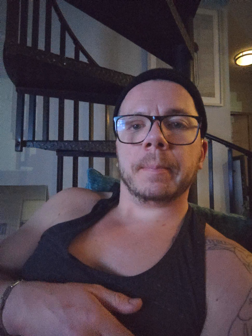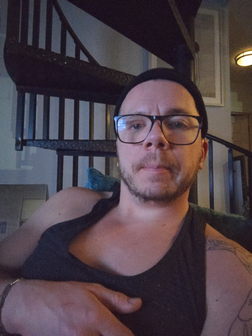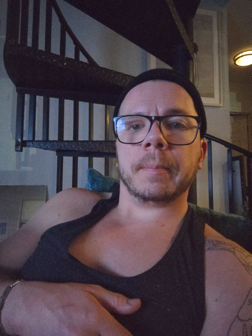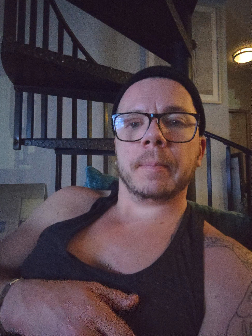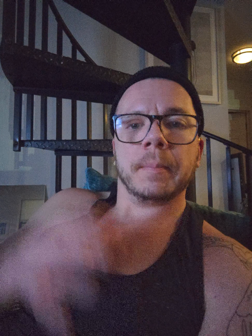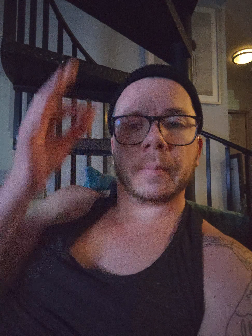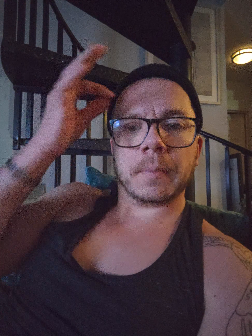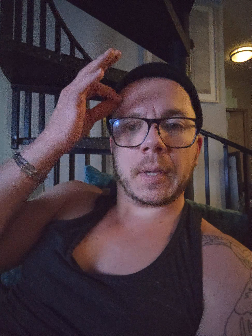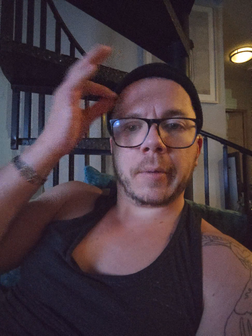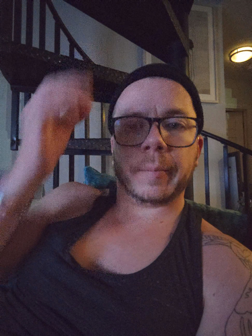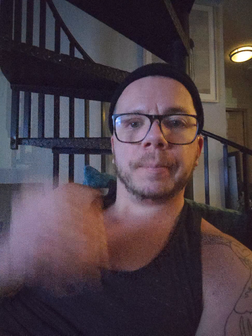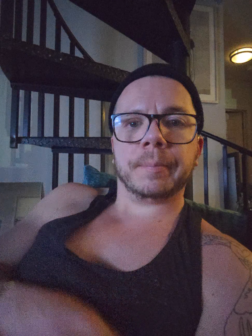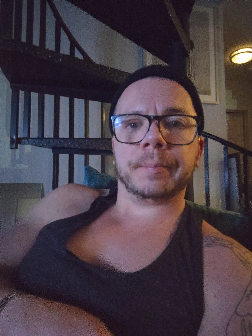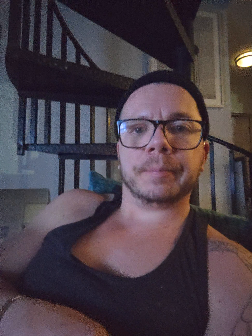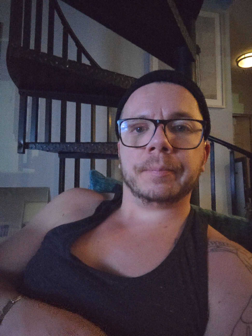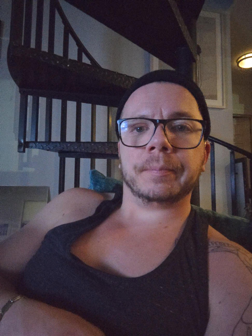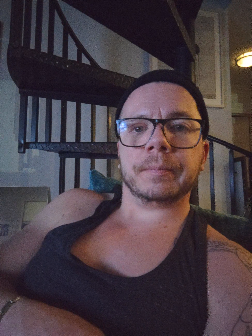hair